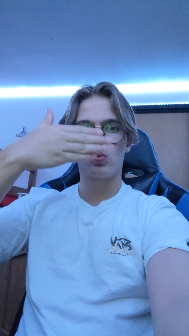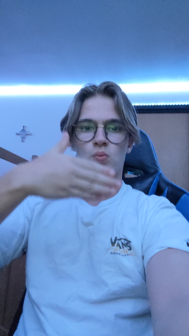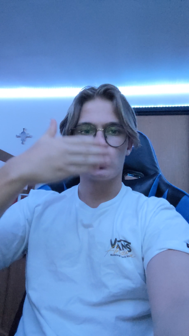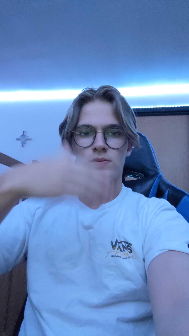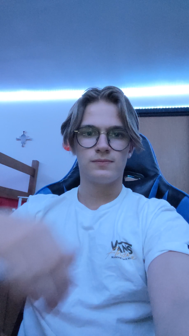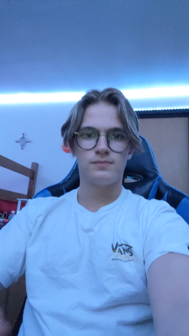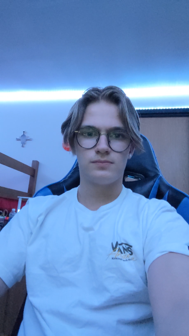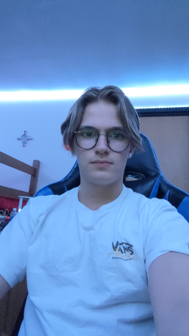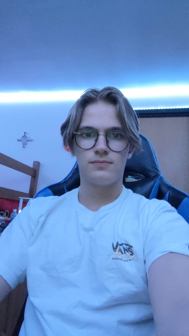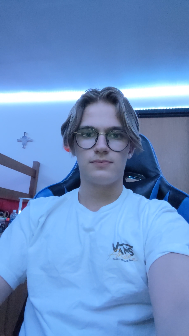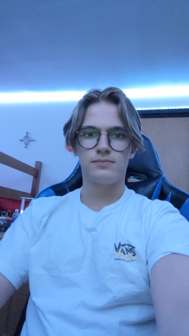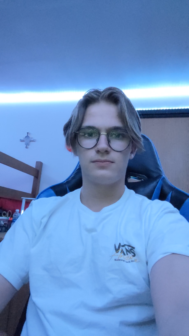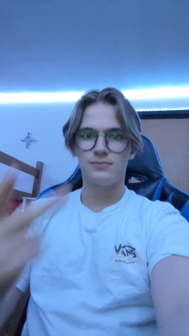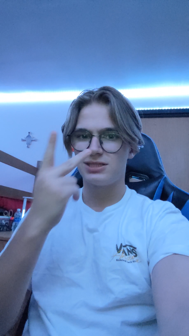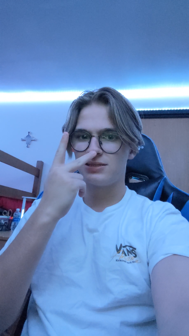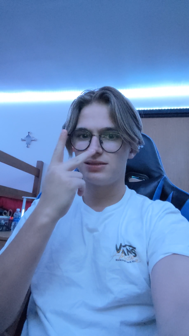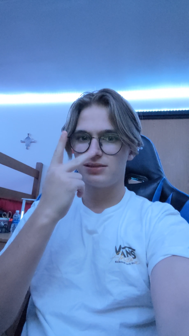penis